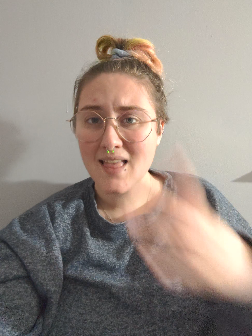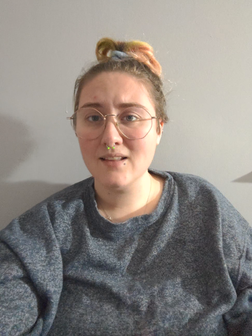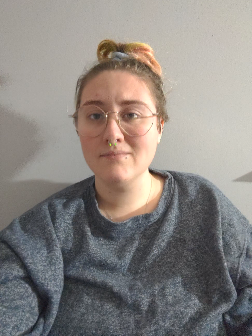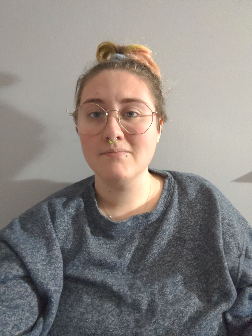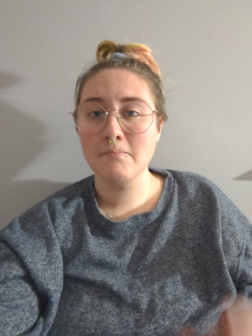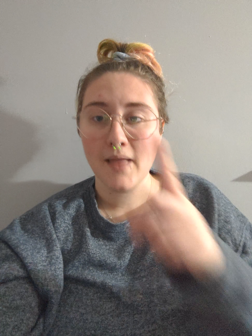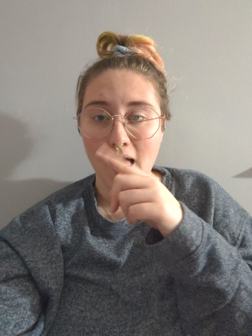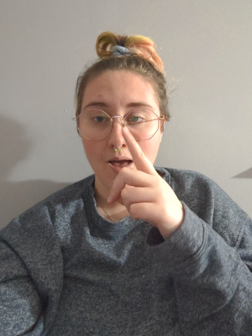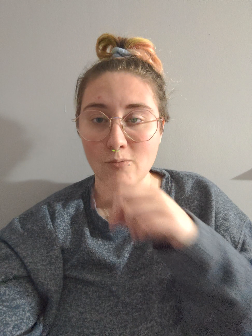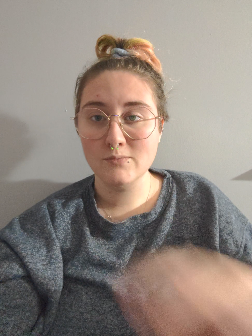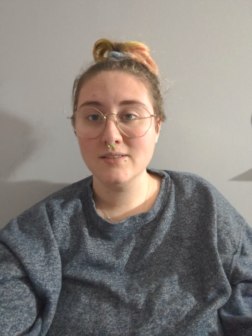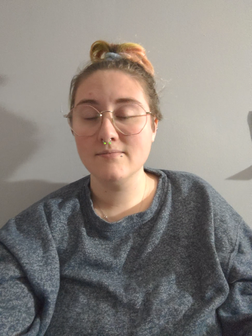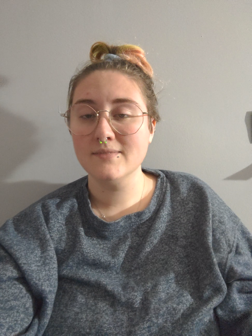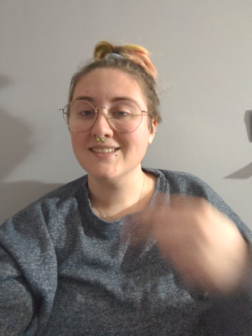mouse